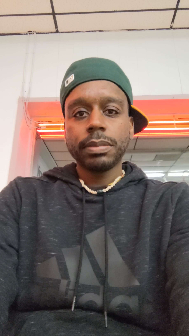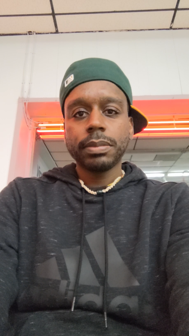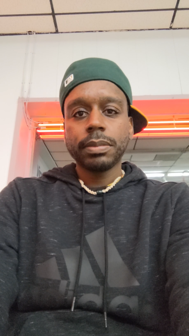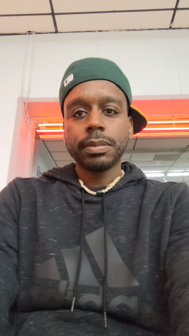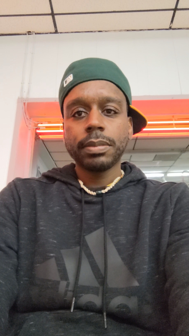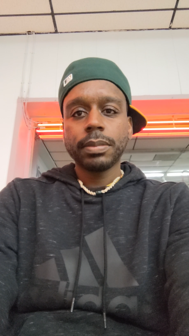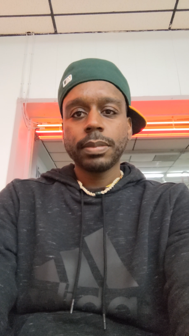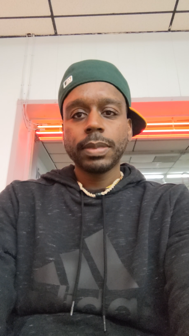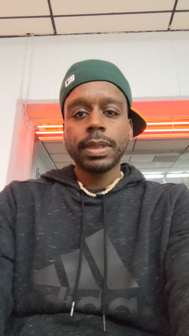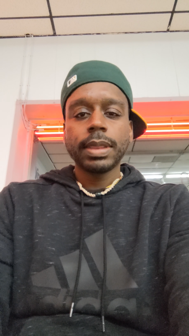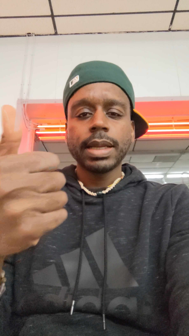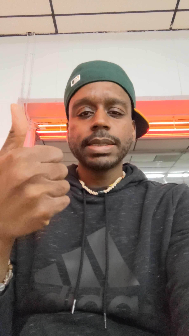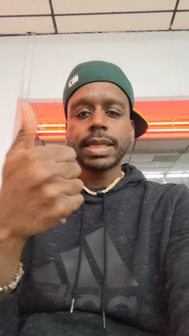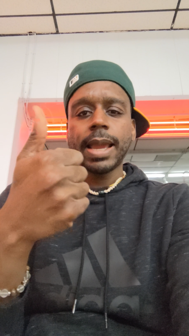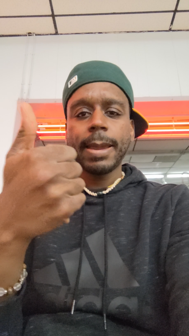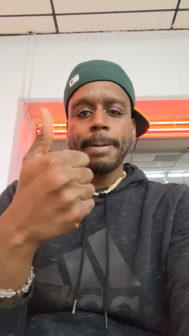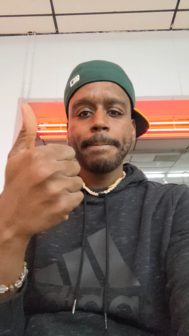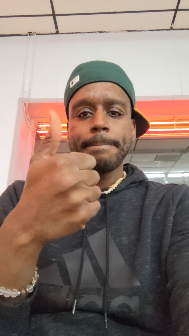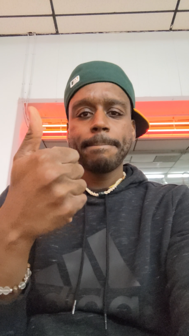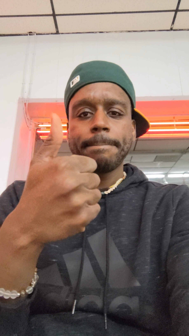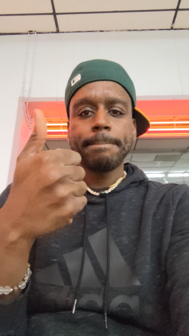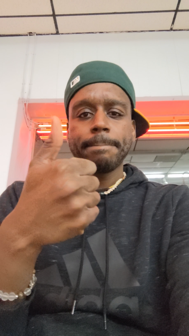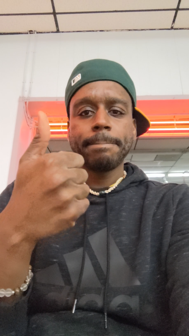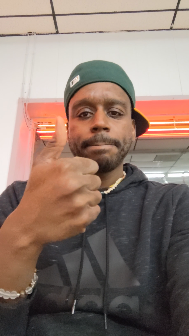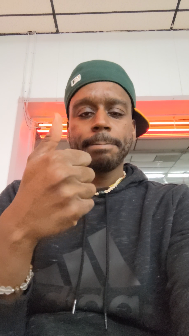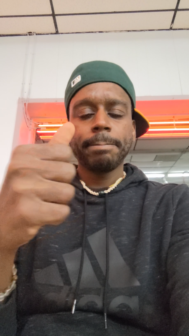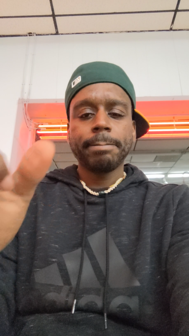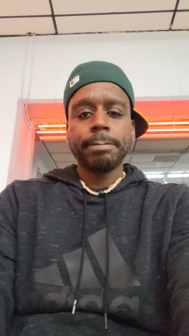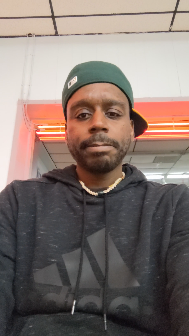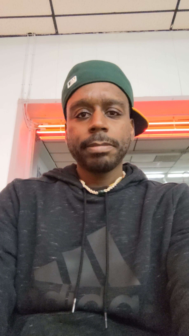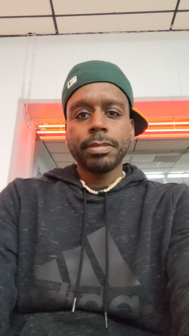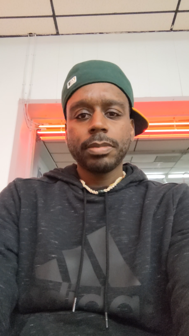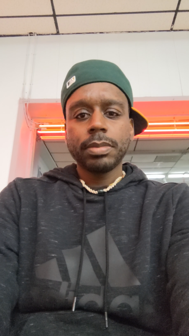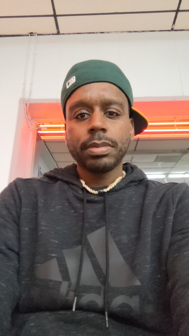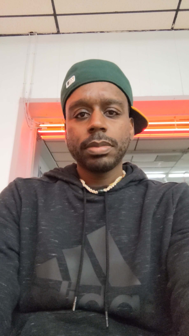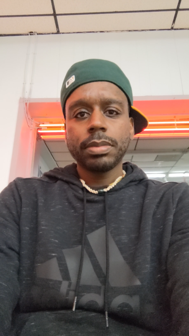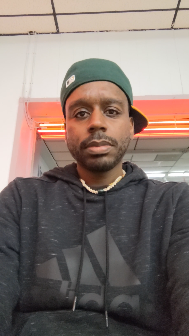game